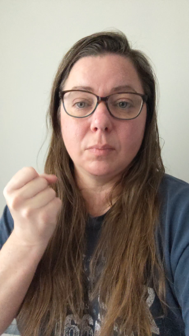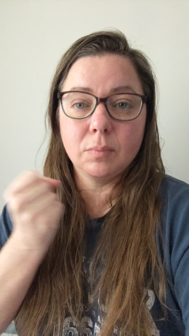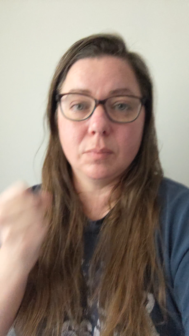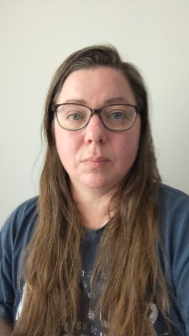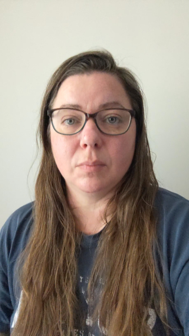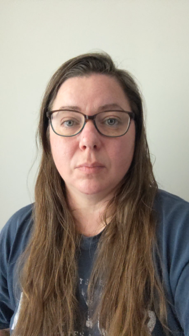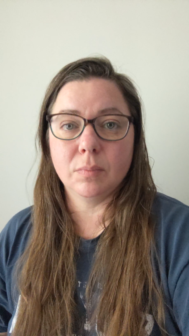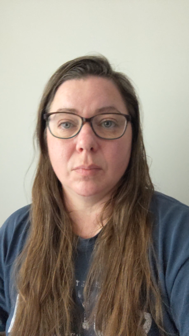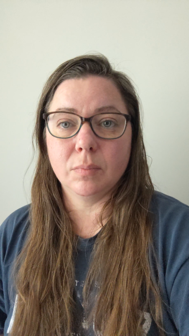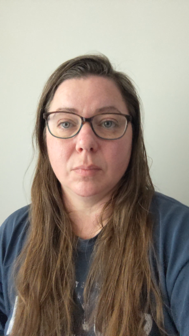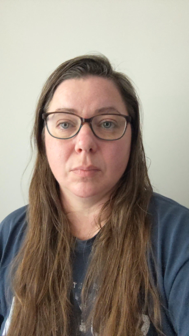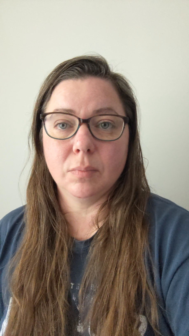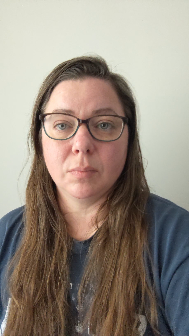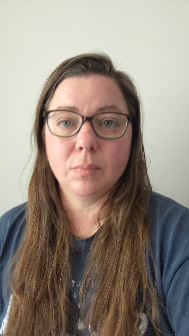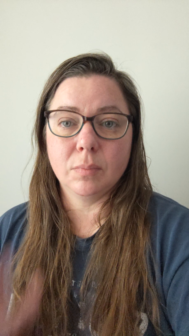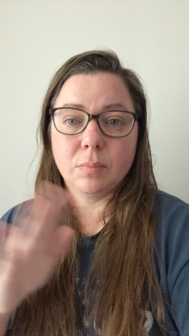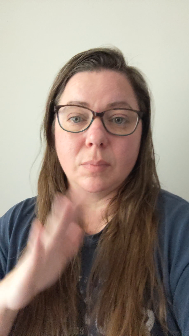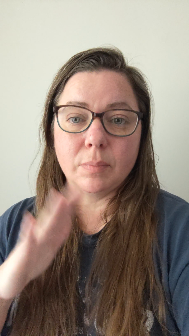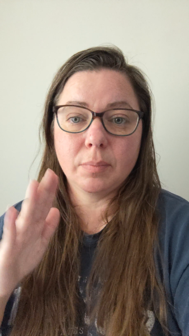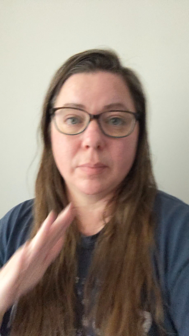clap